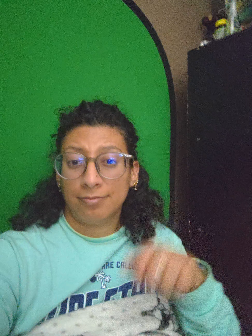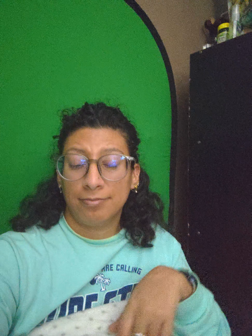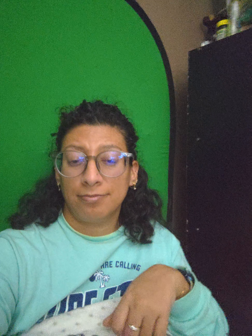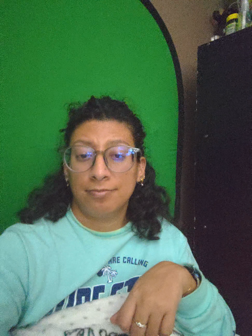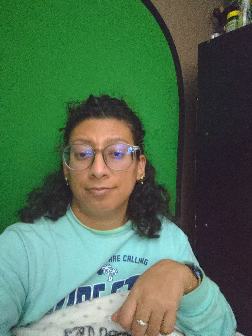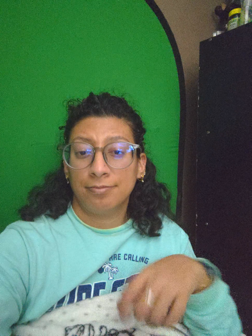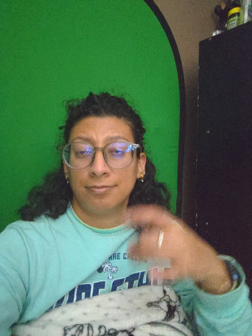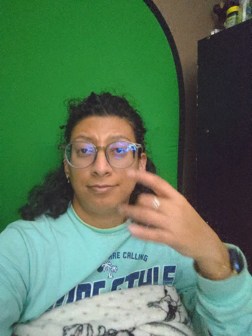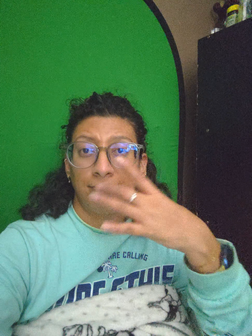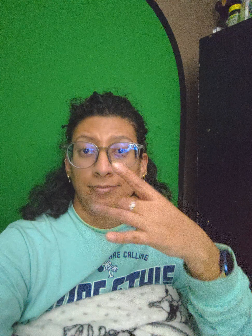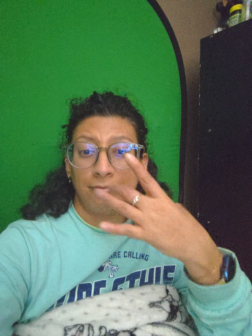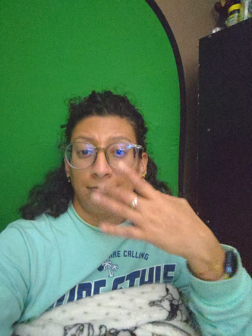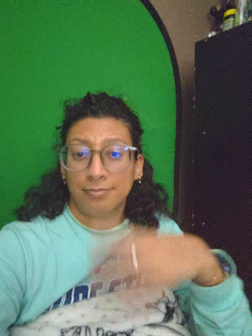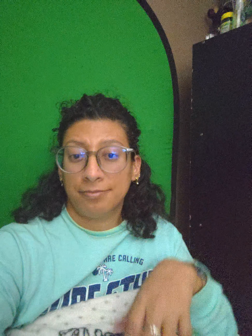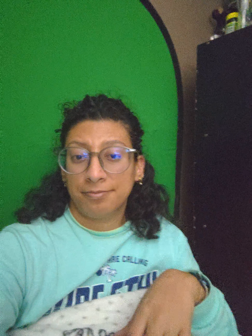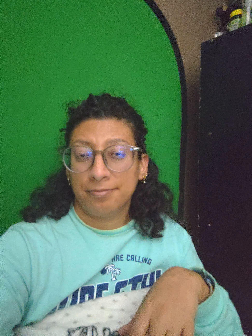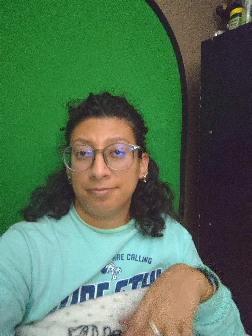snack